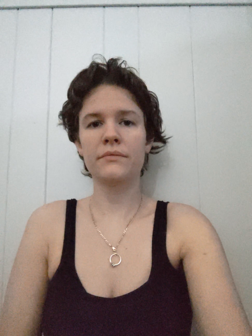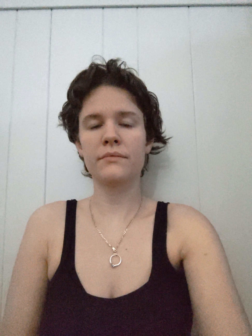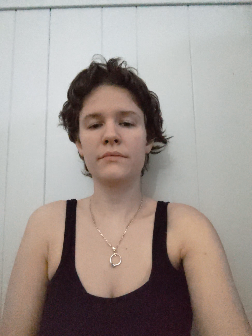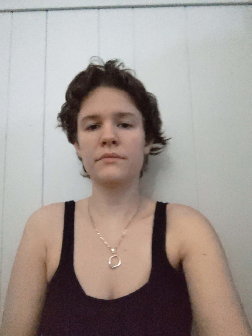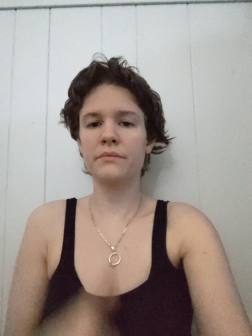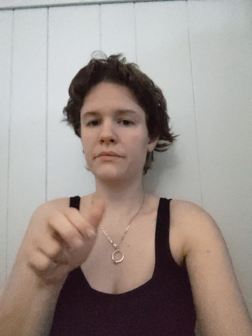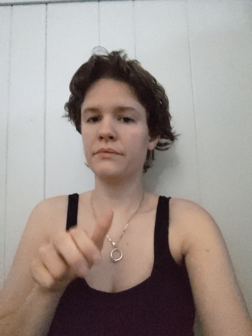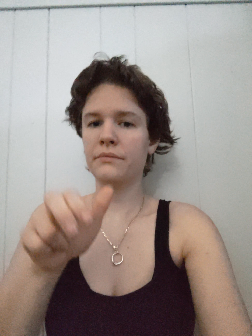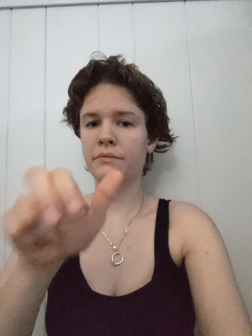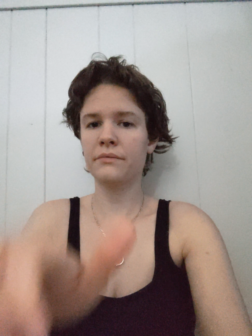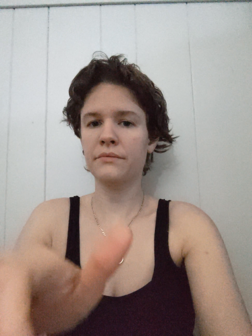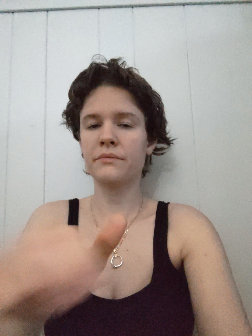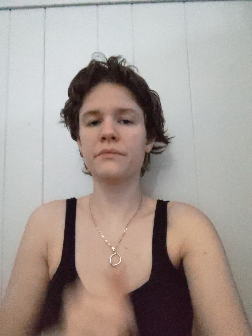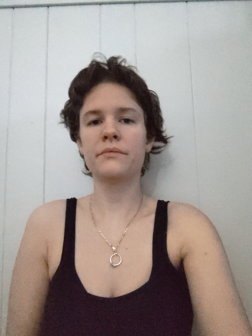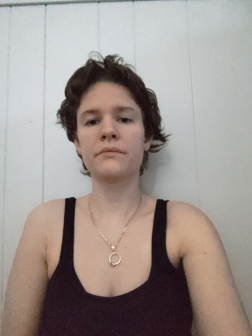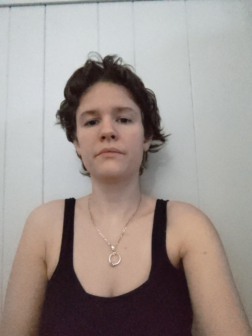ride